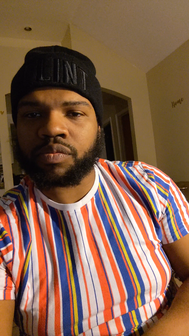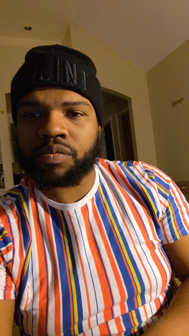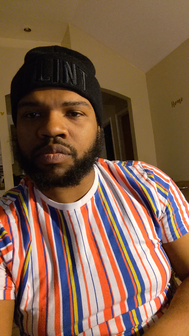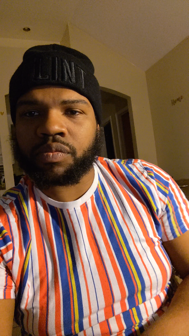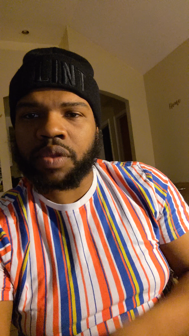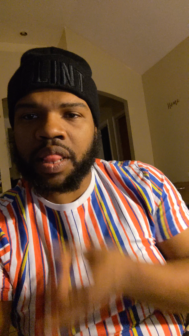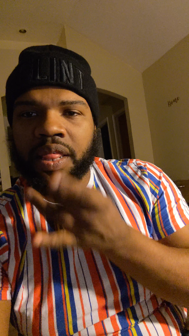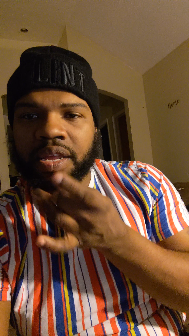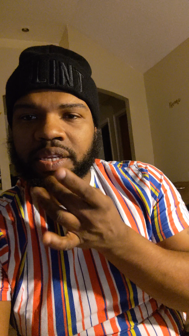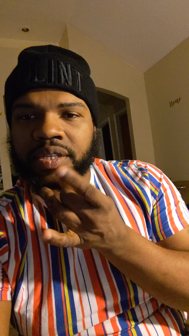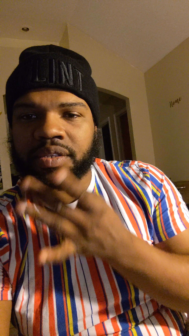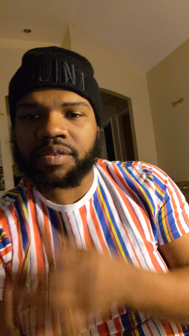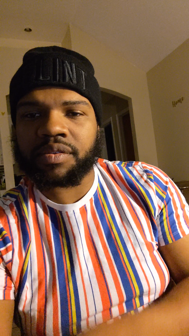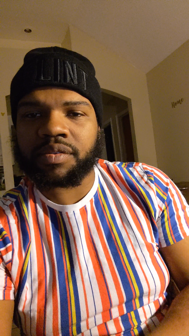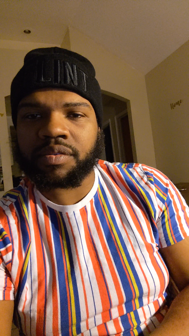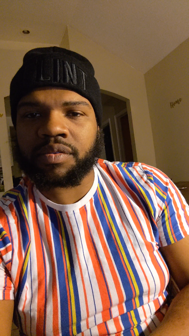light bulb